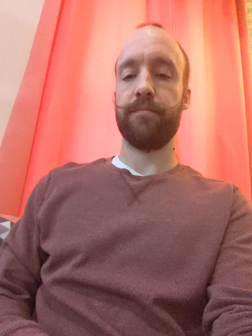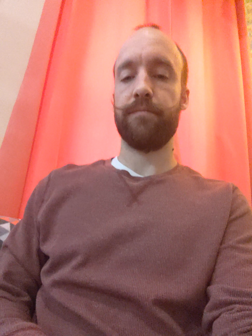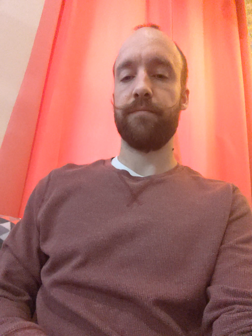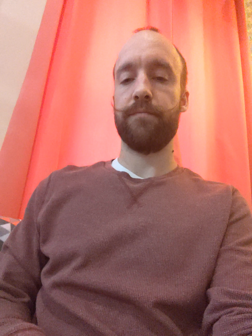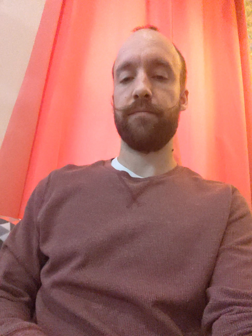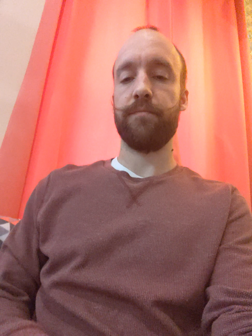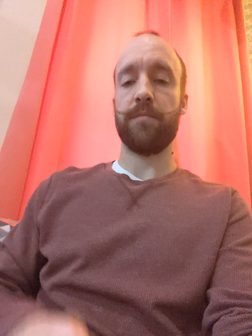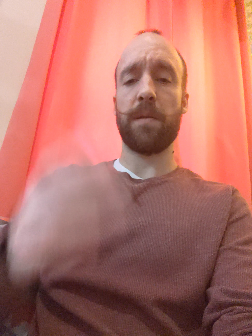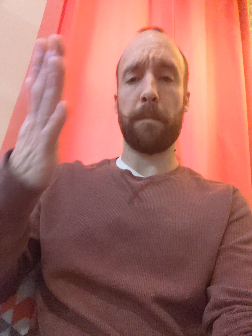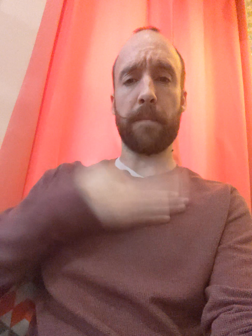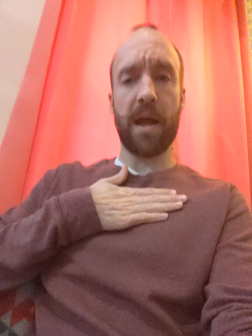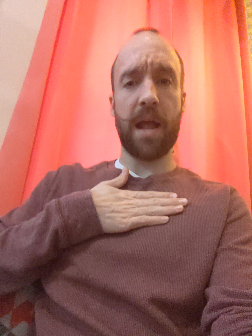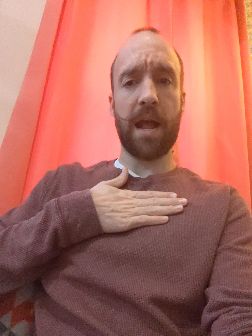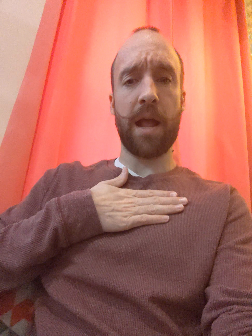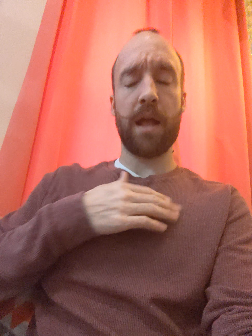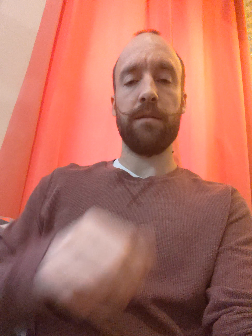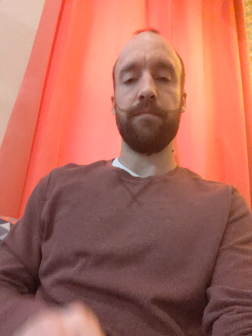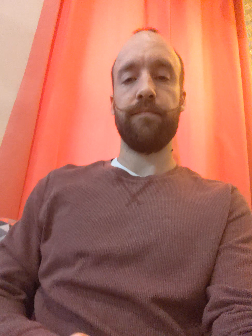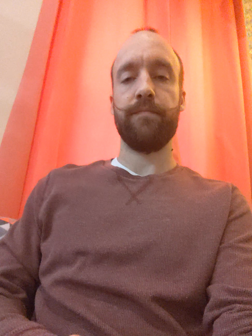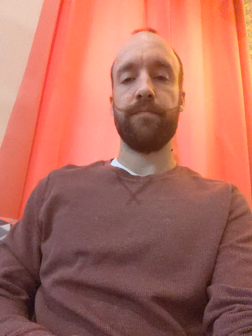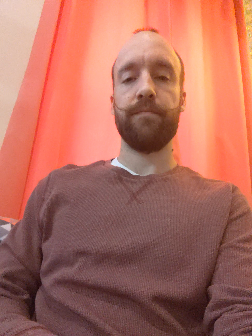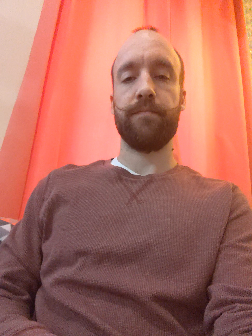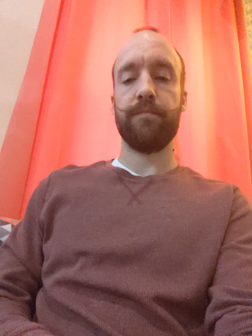my